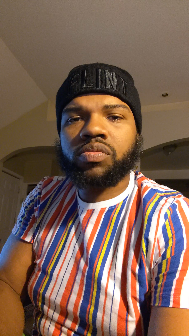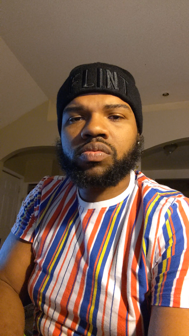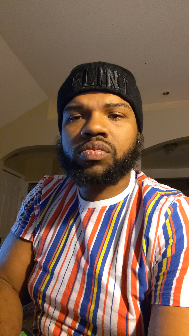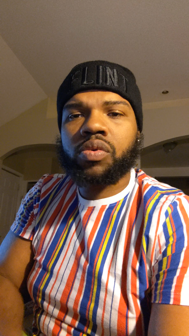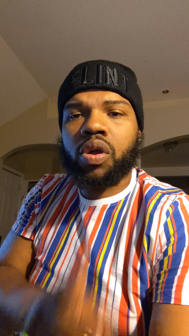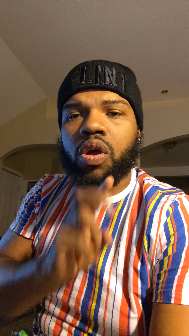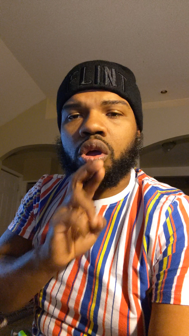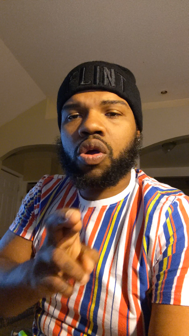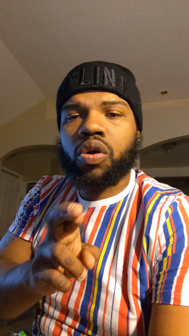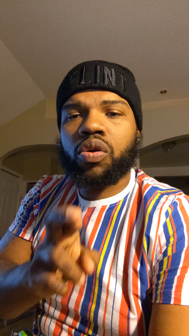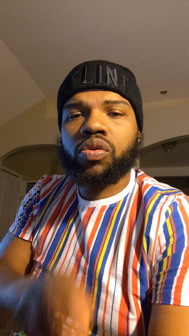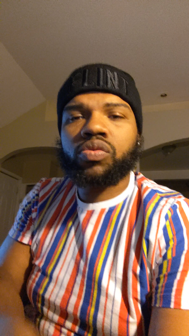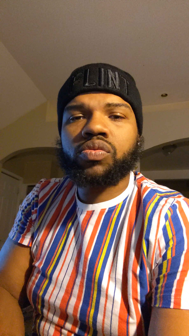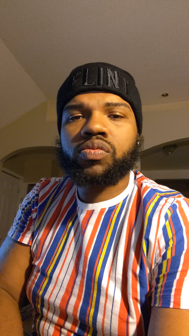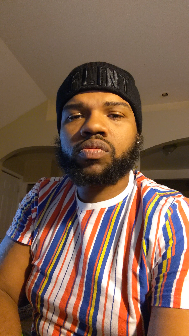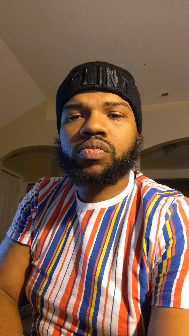are